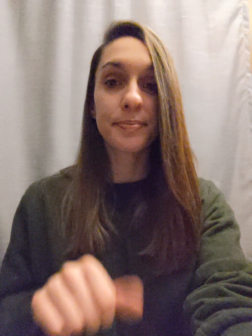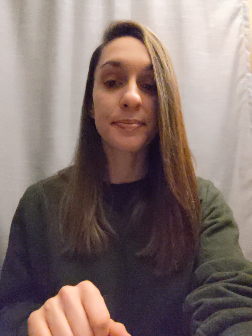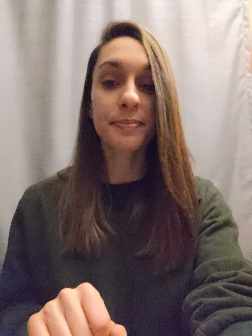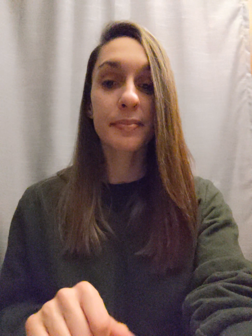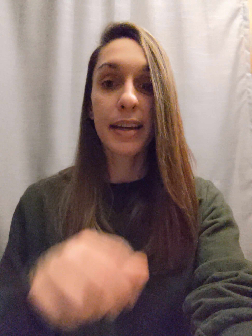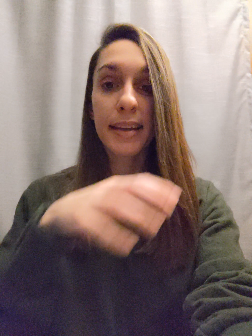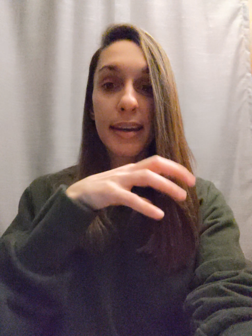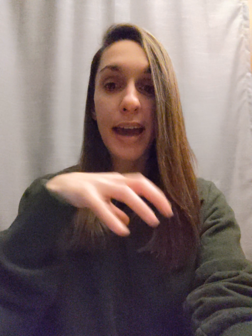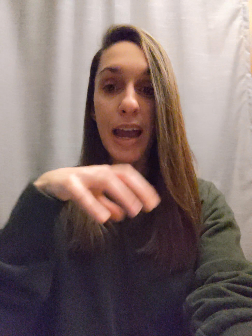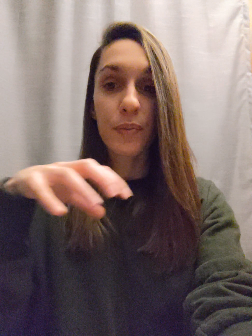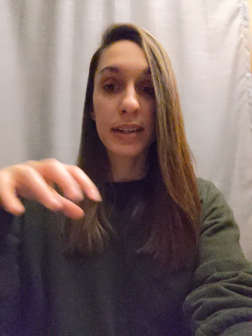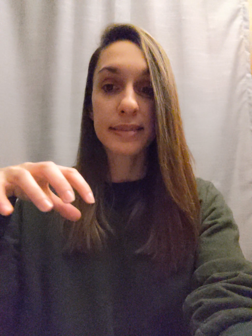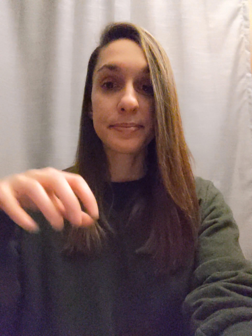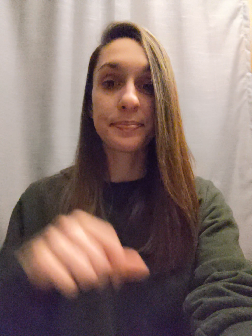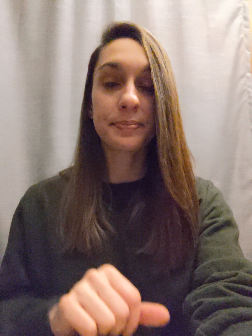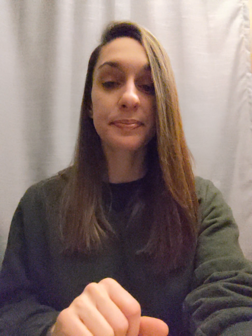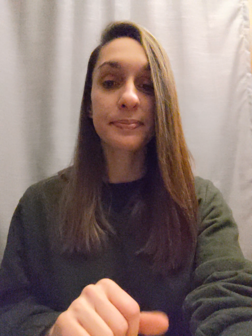cloud